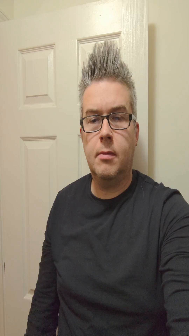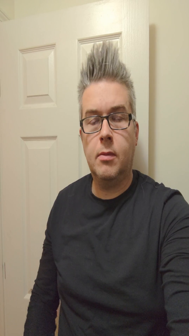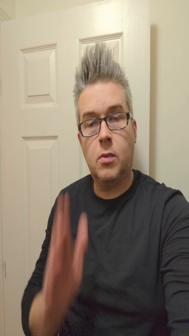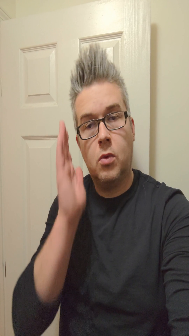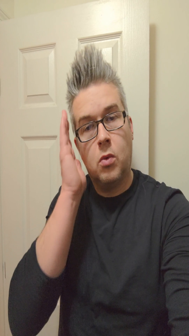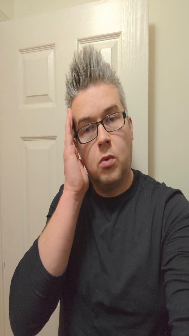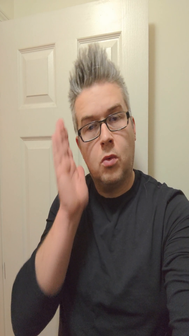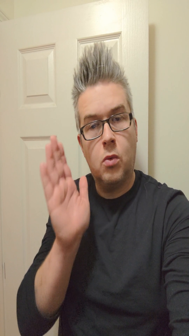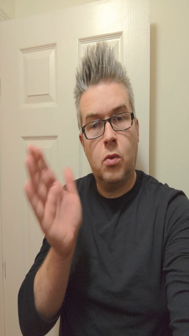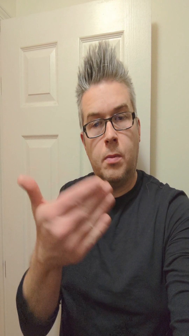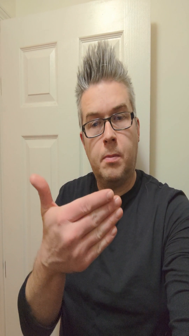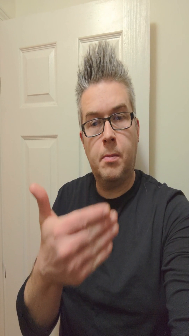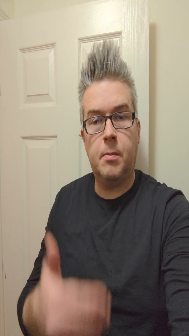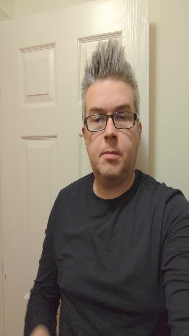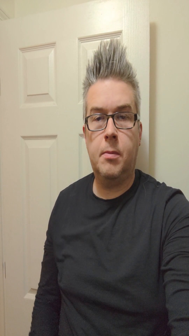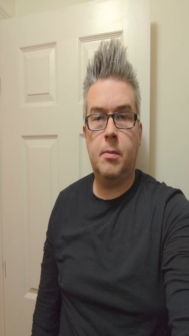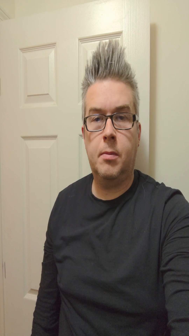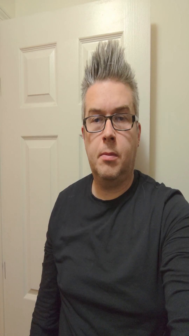bedroom